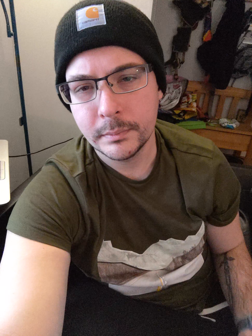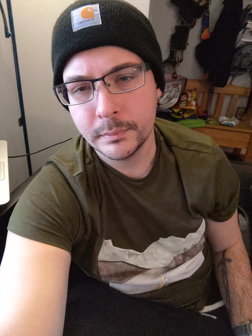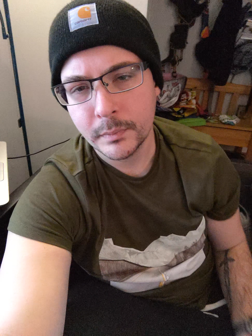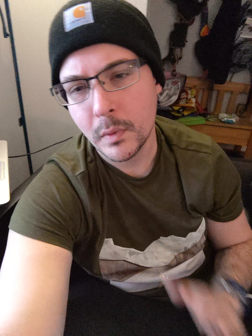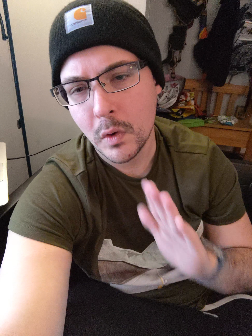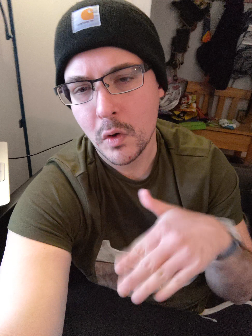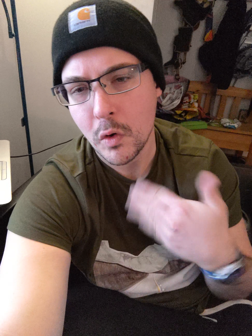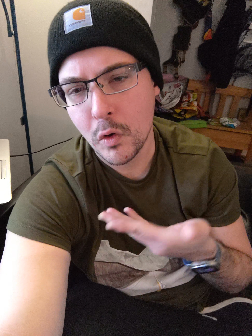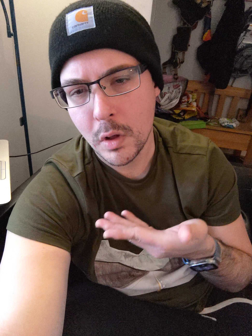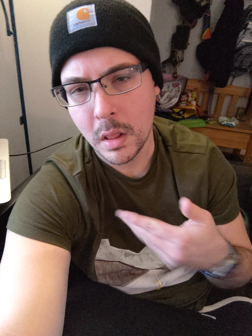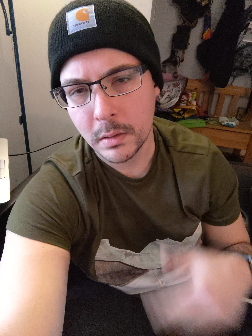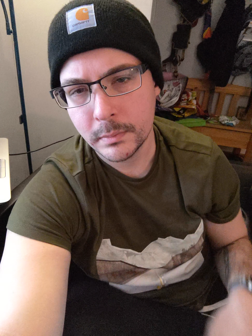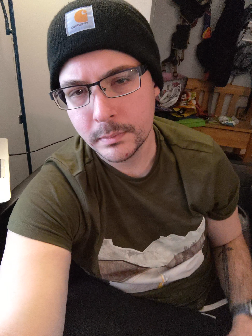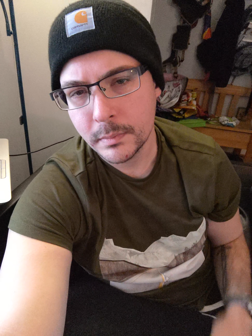all